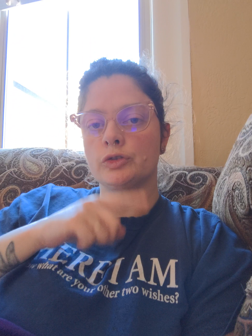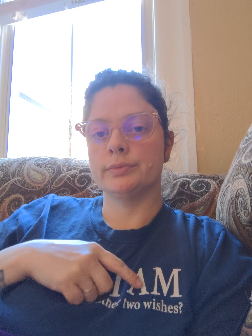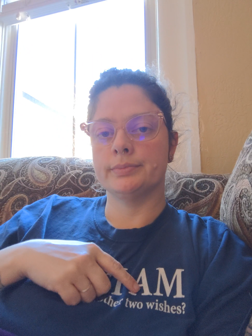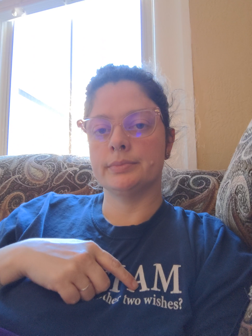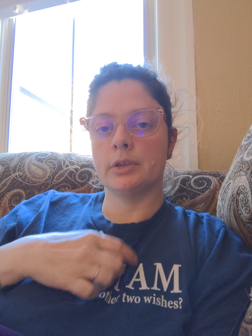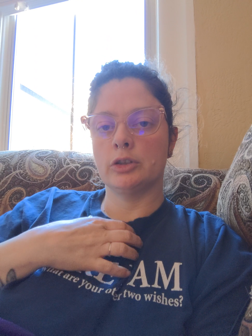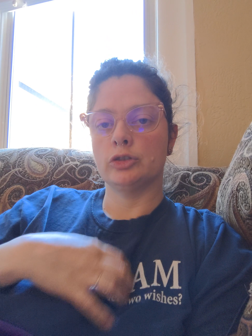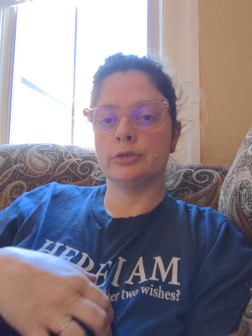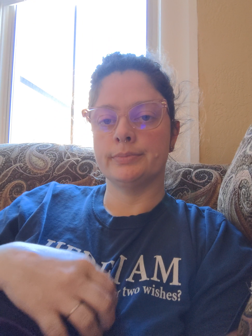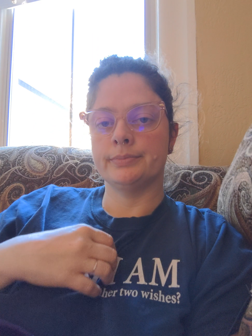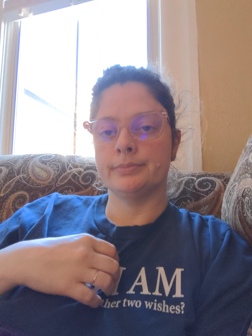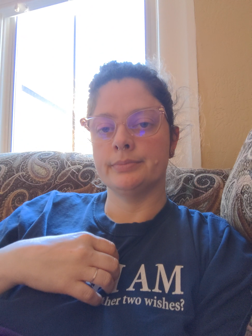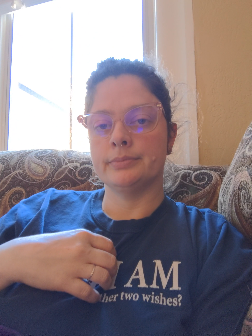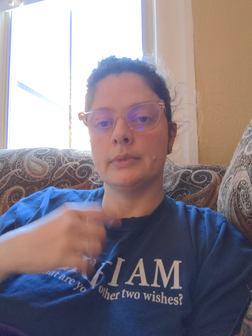hungry